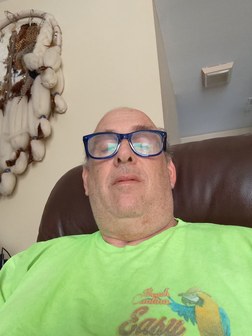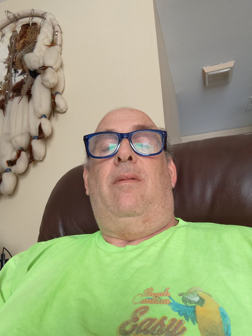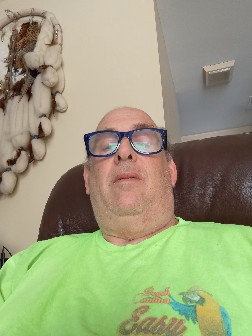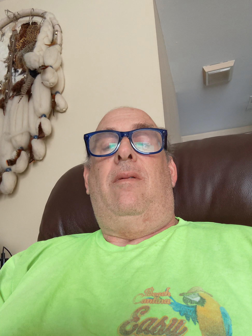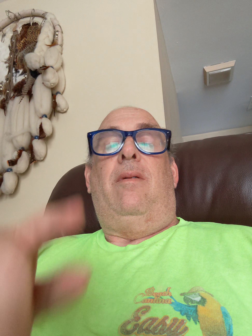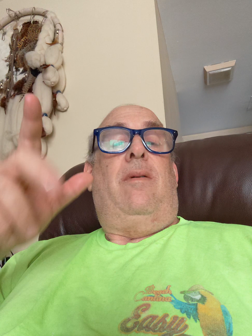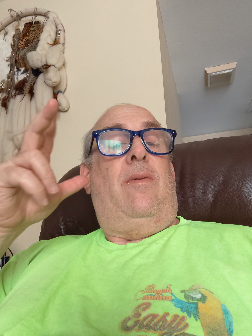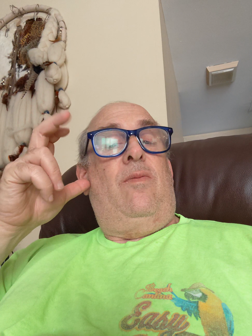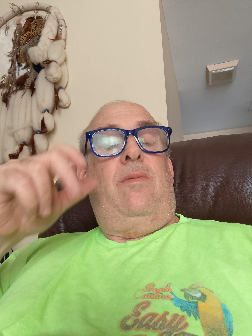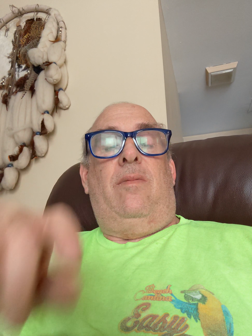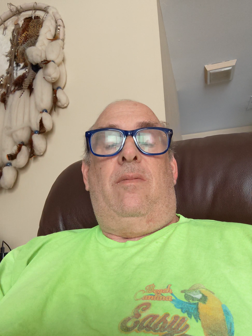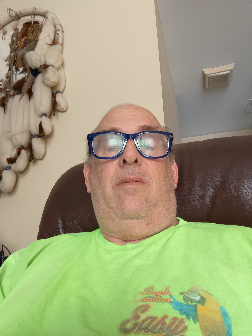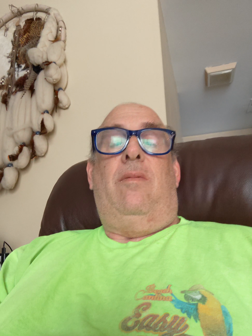hear